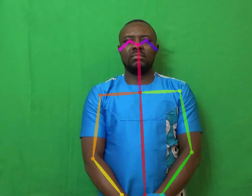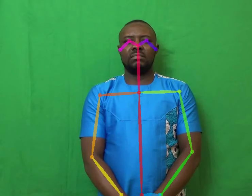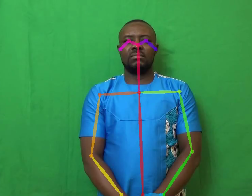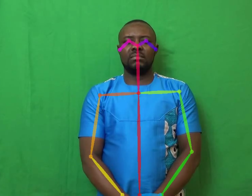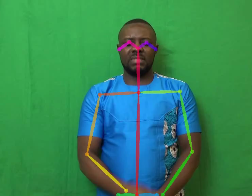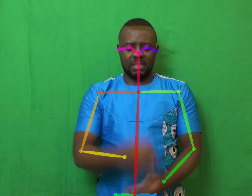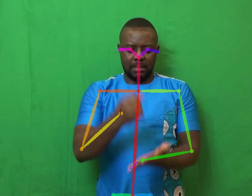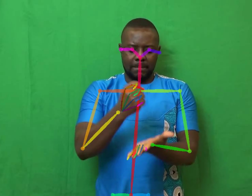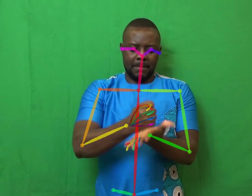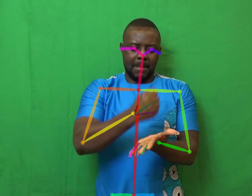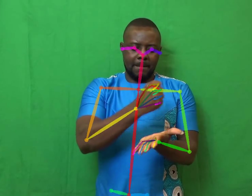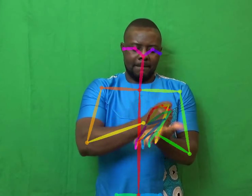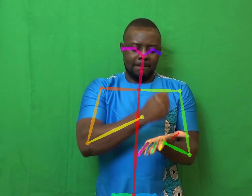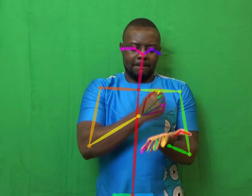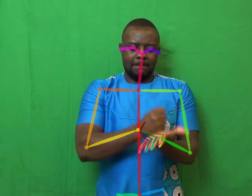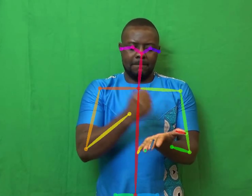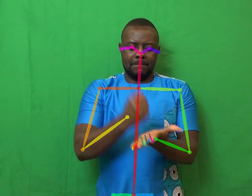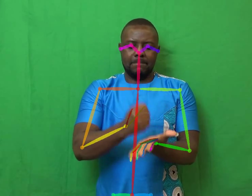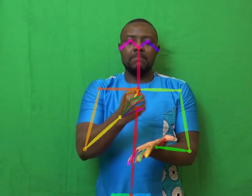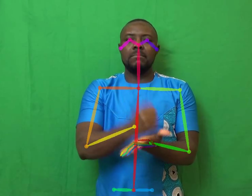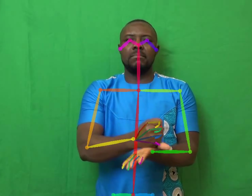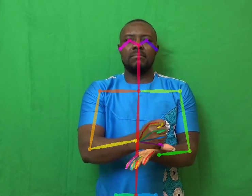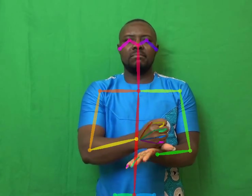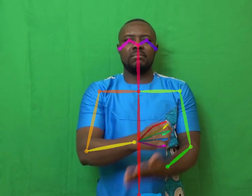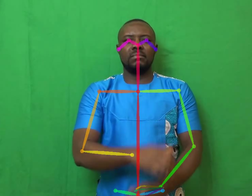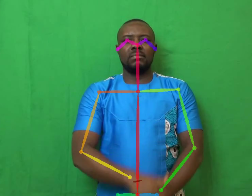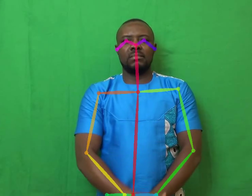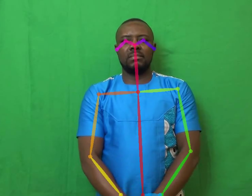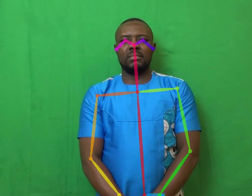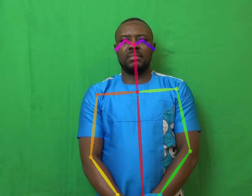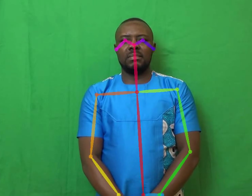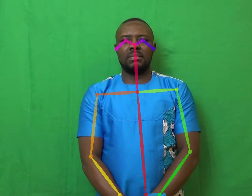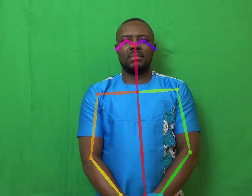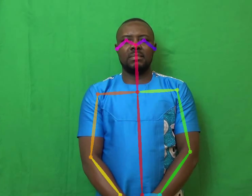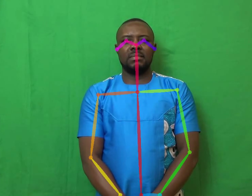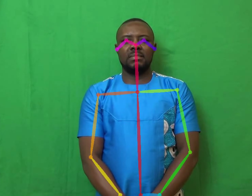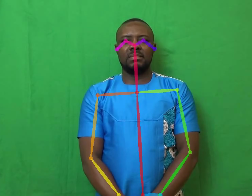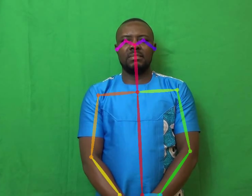batik